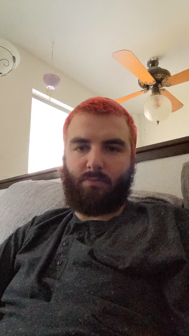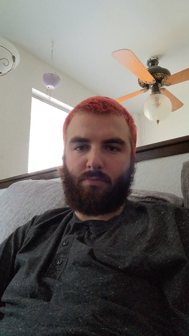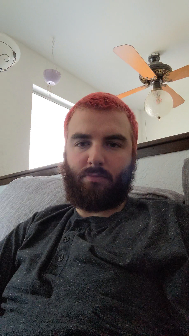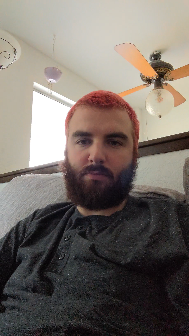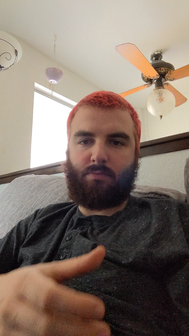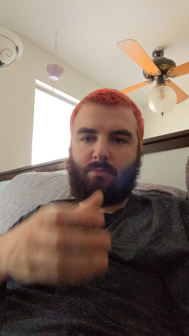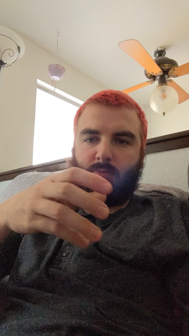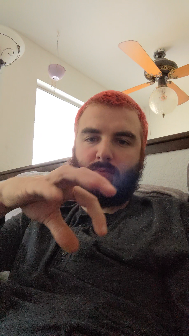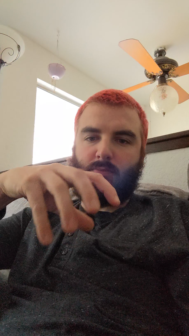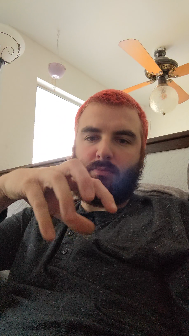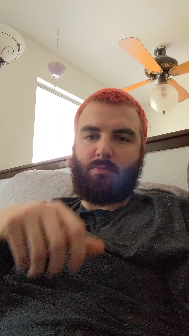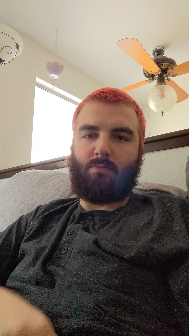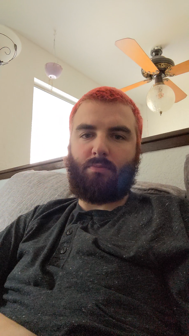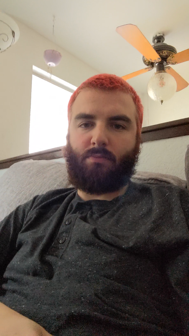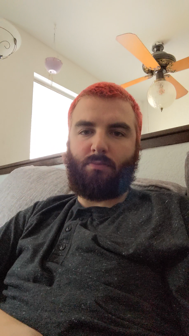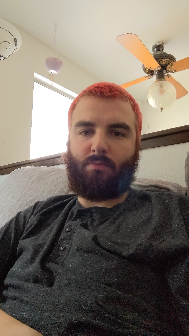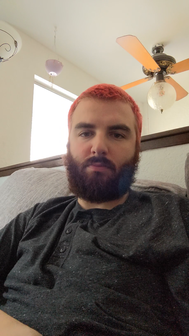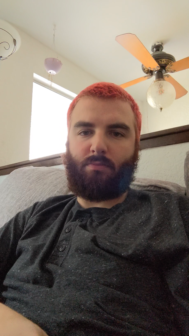jar